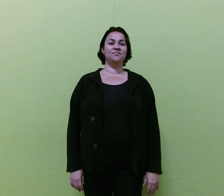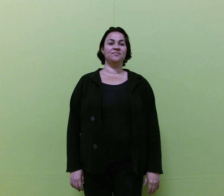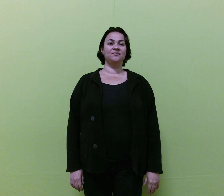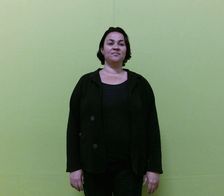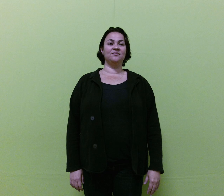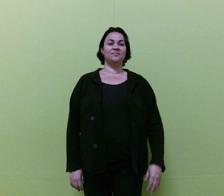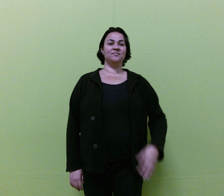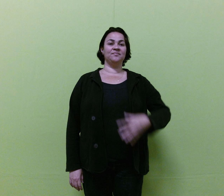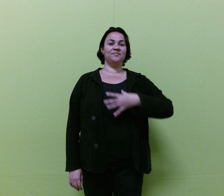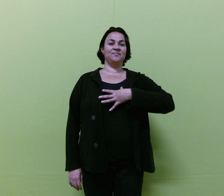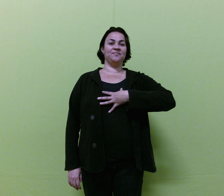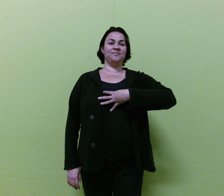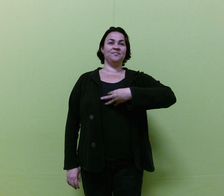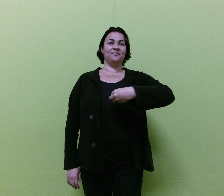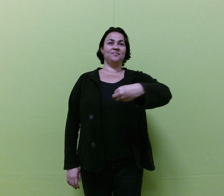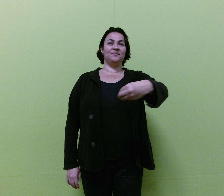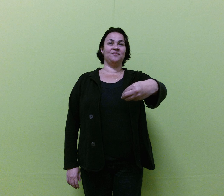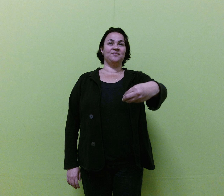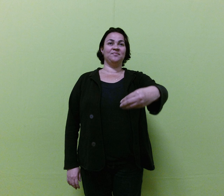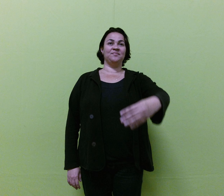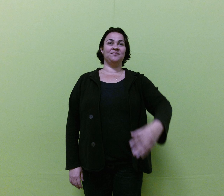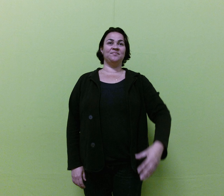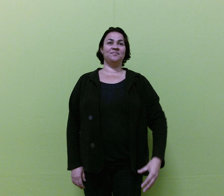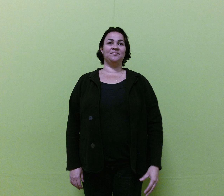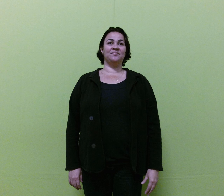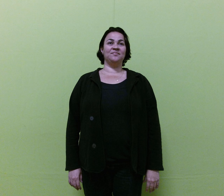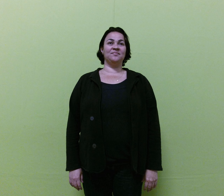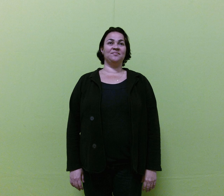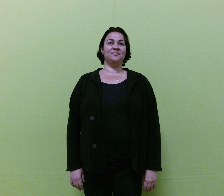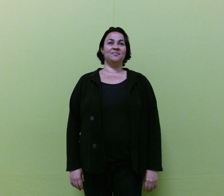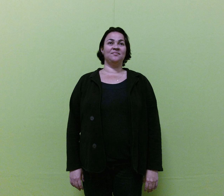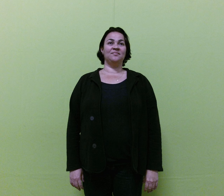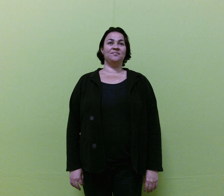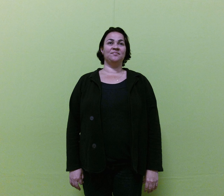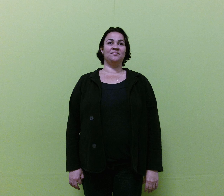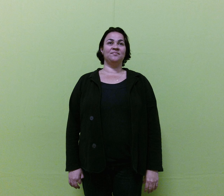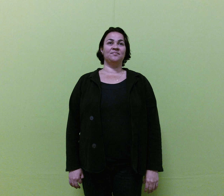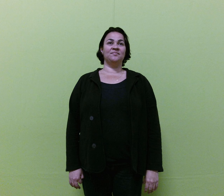filho